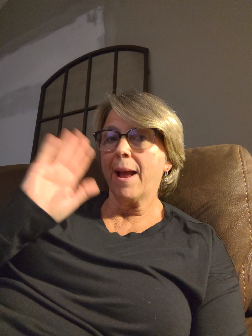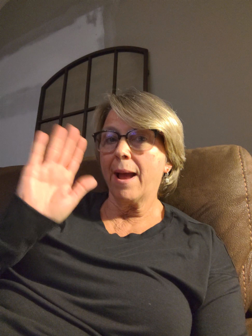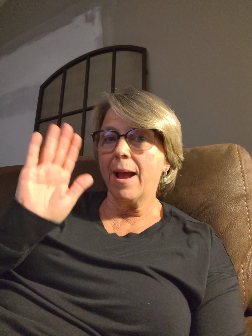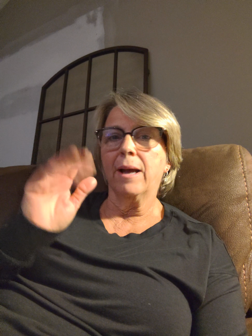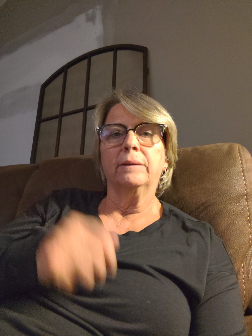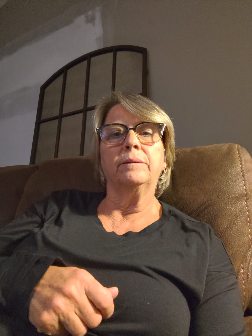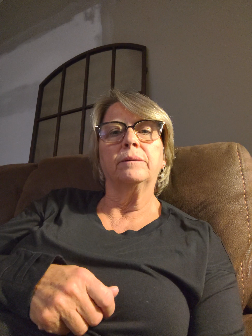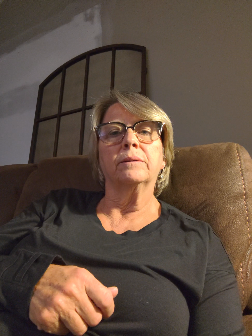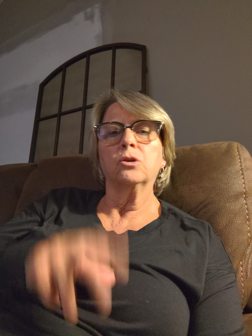bye